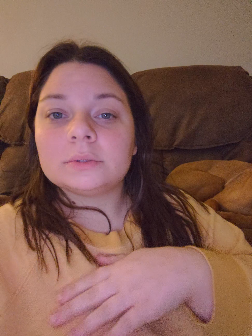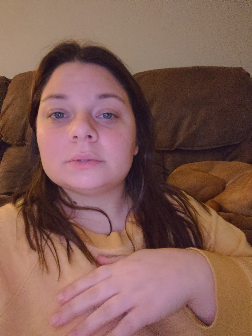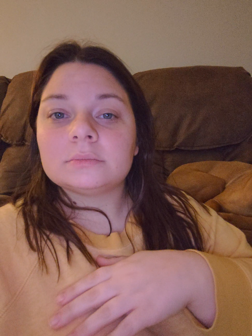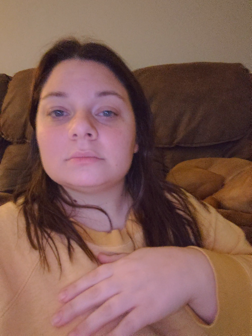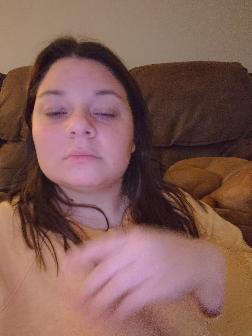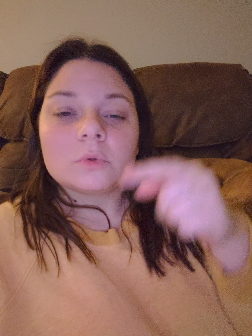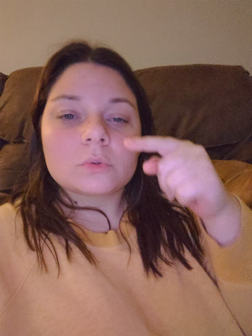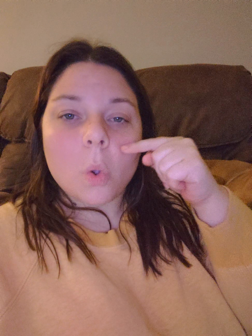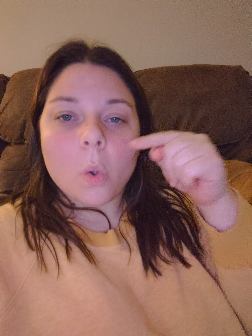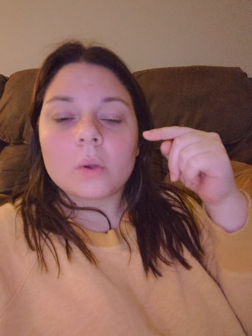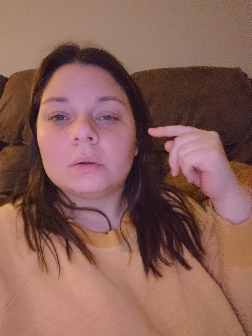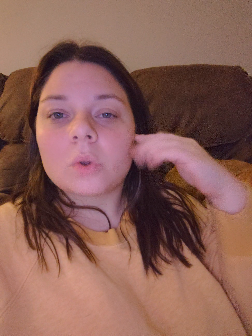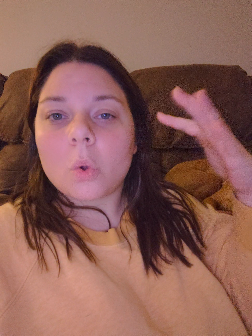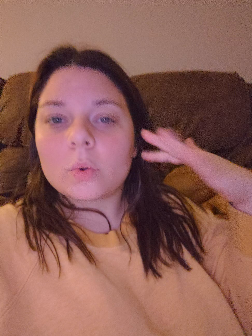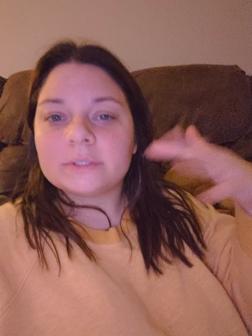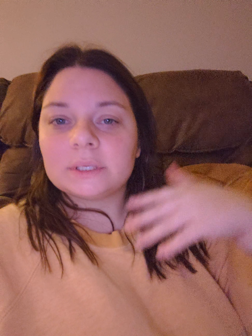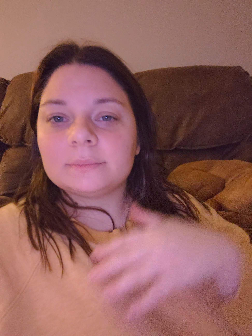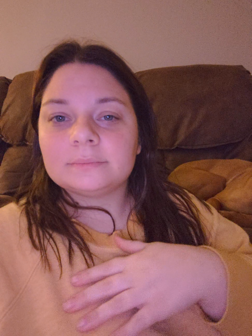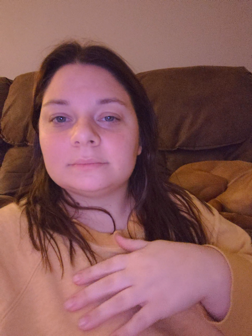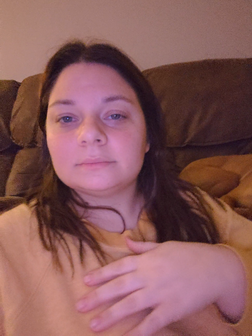noisy